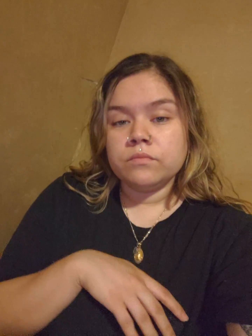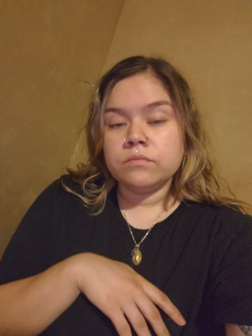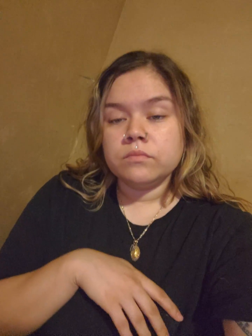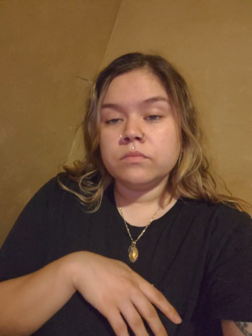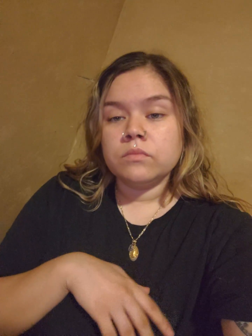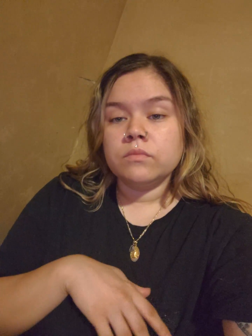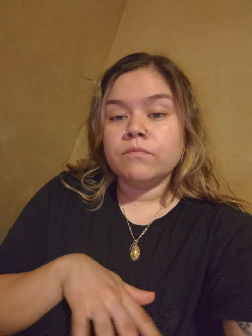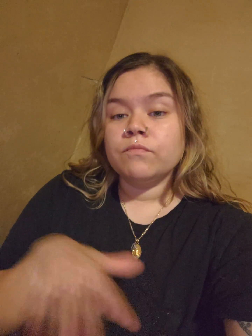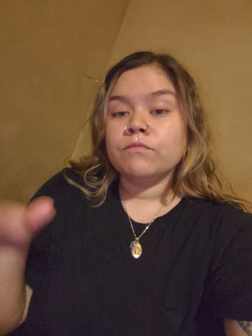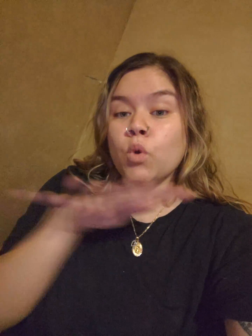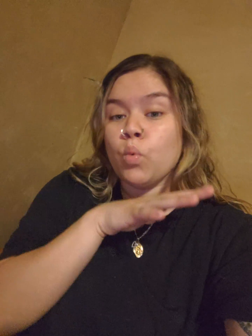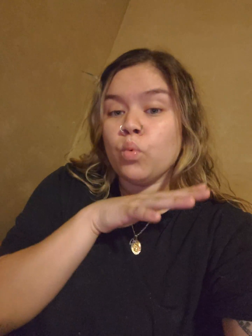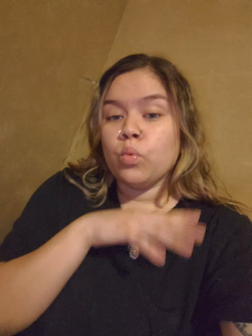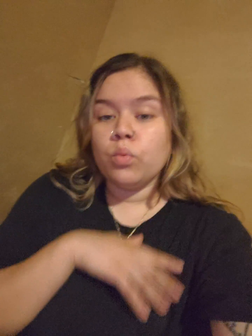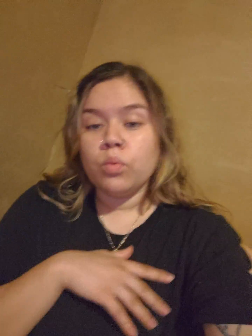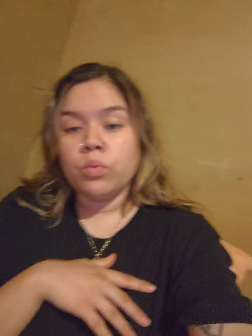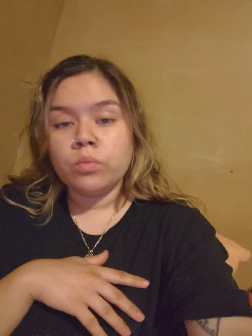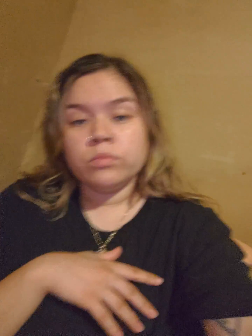full